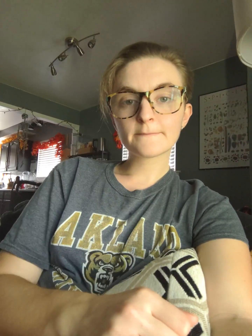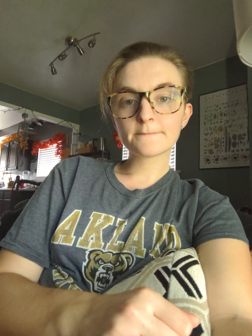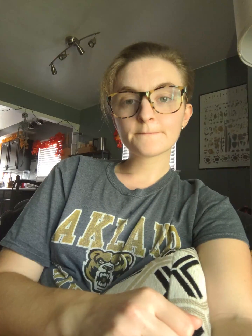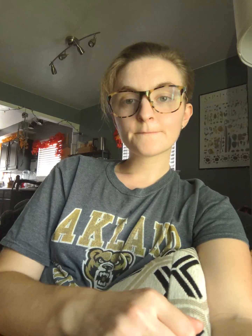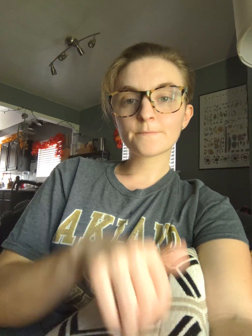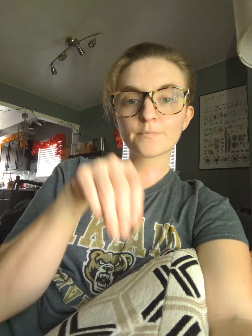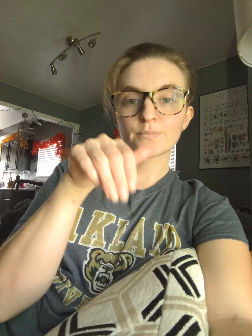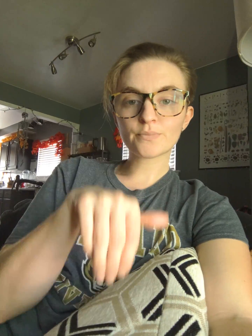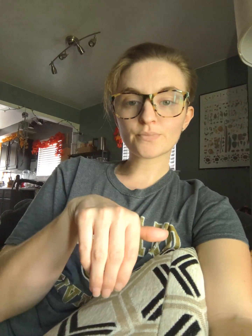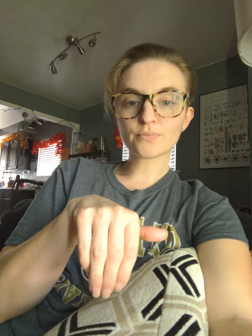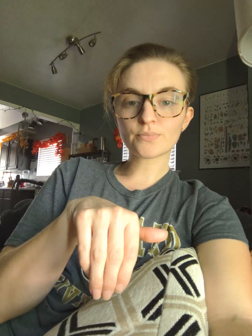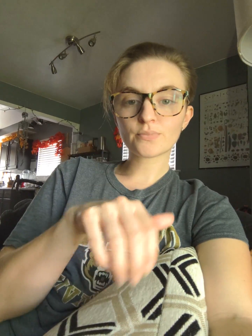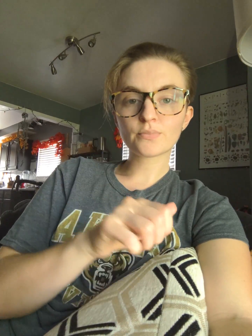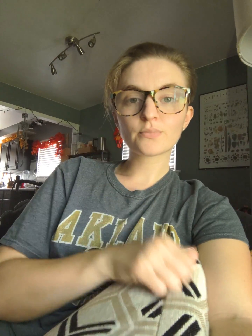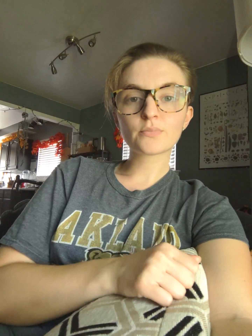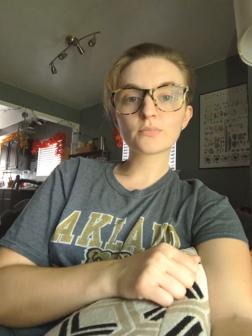night night